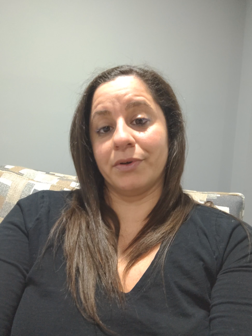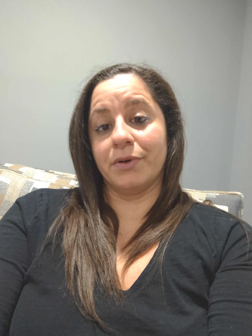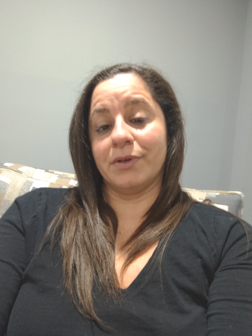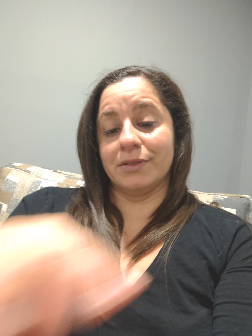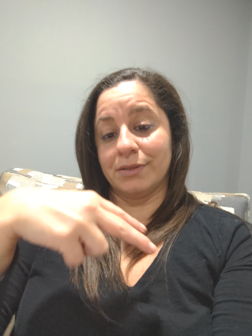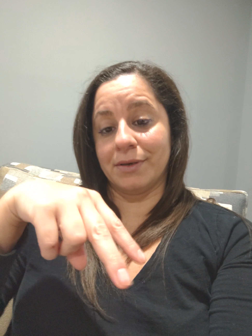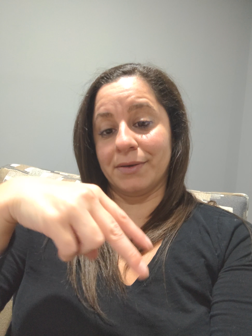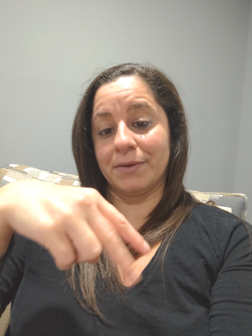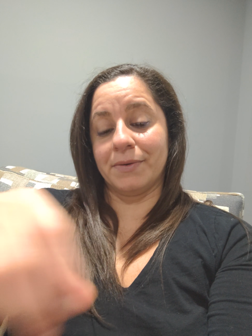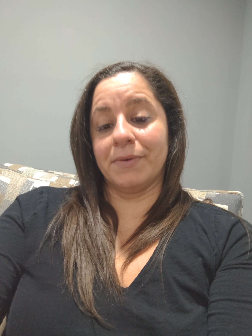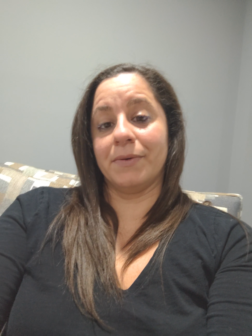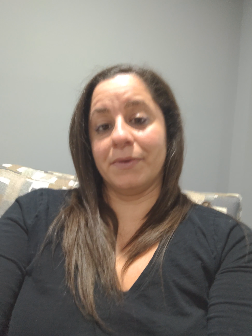dance